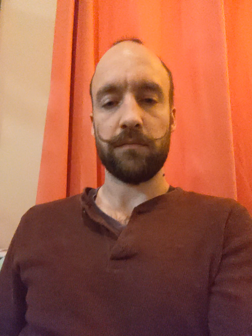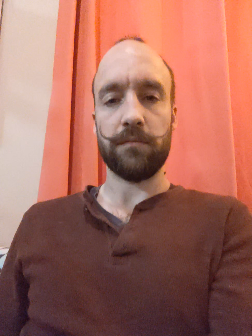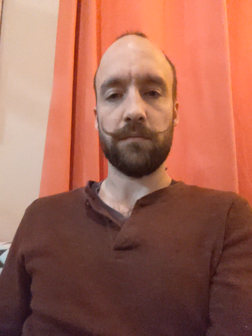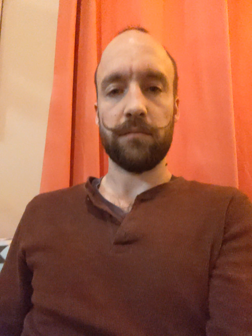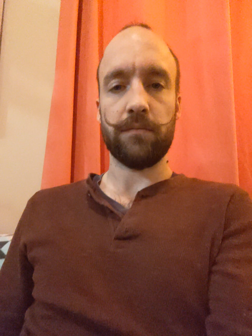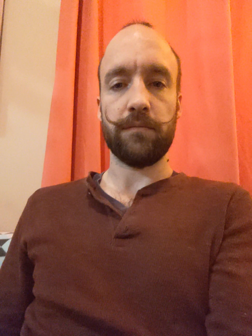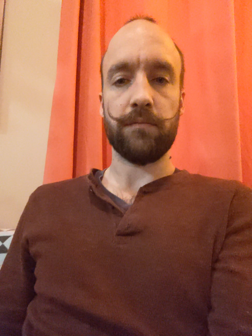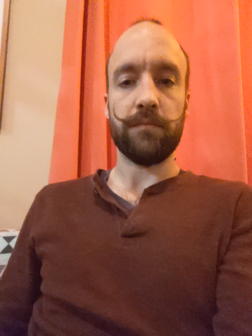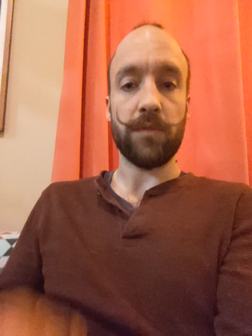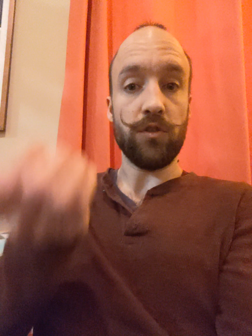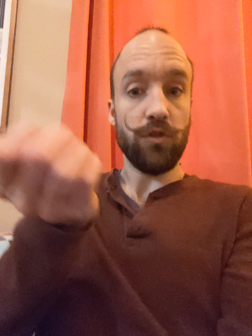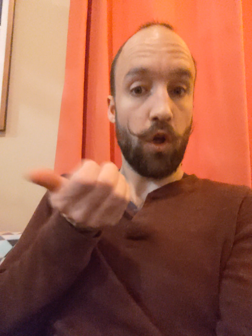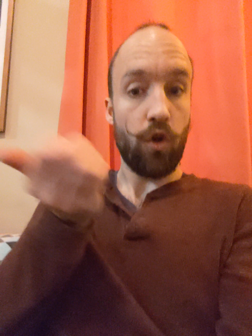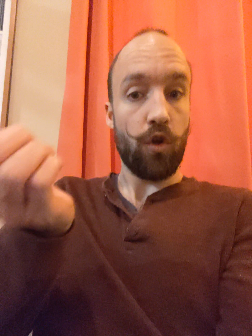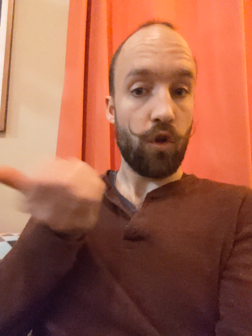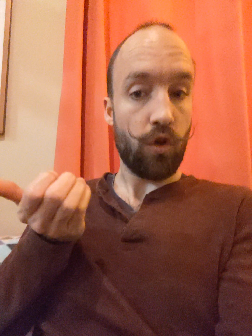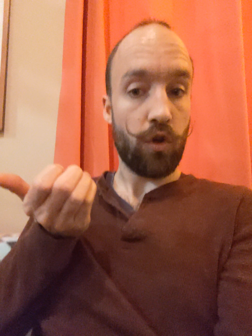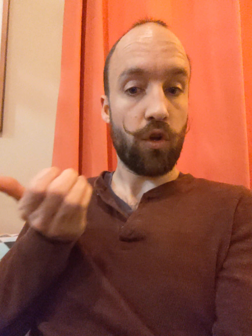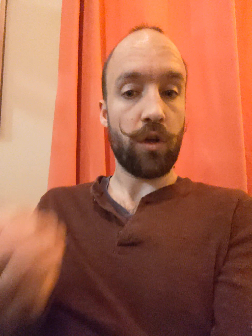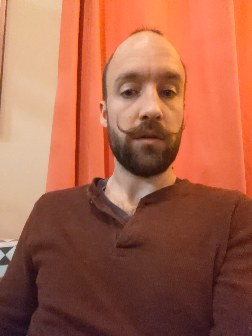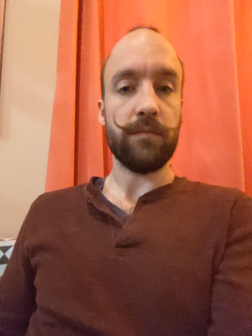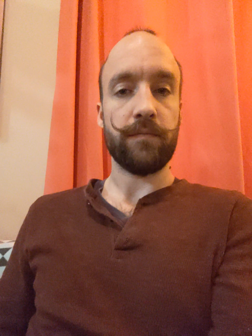drawer